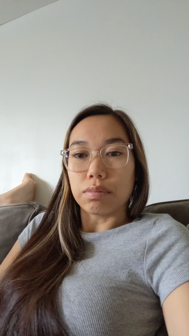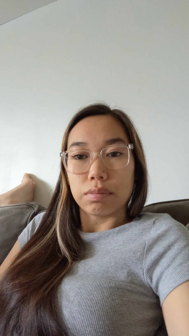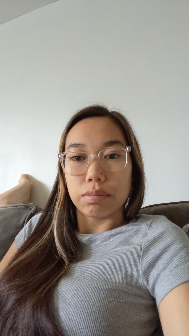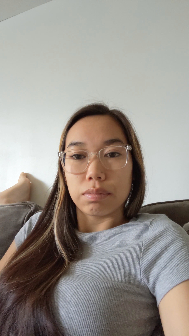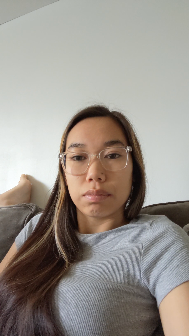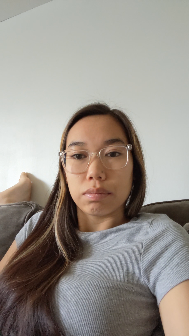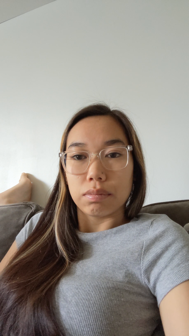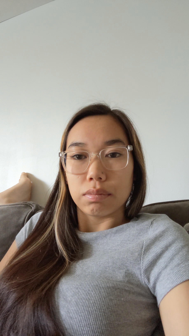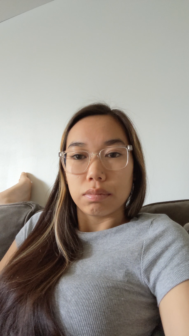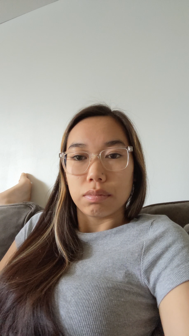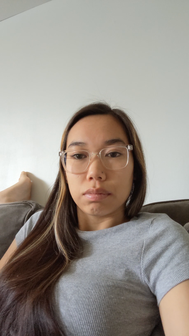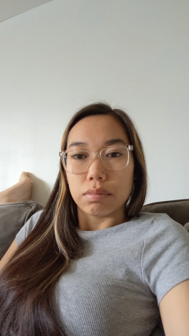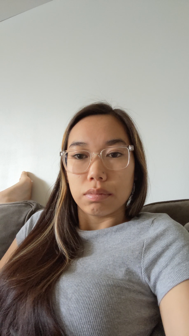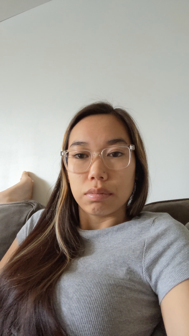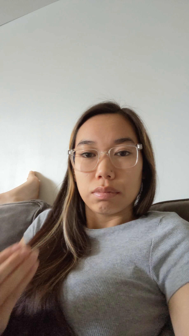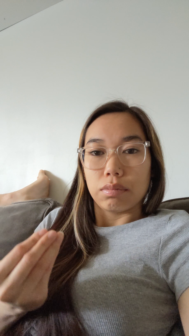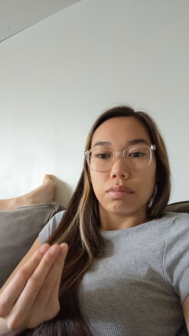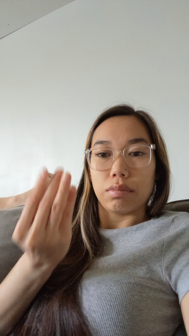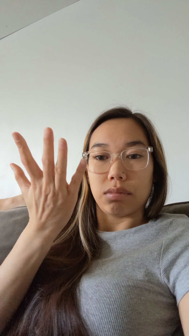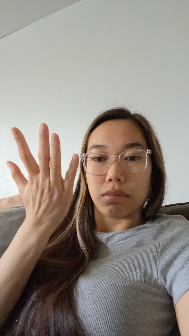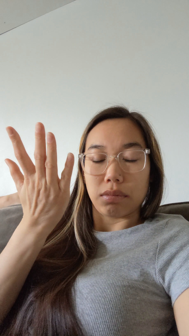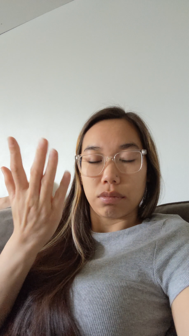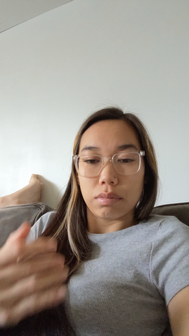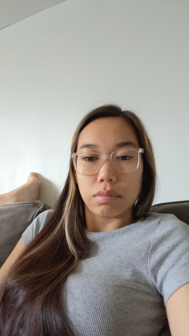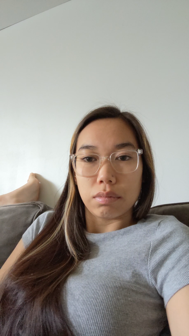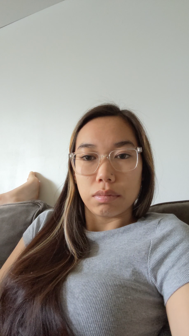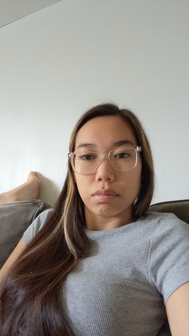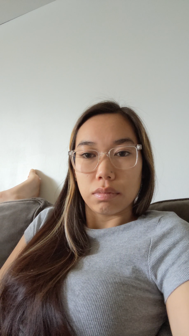plants